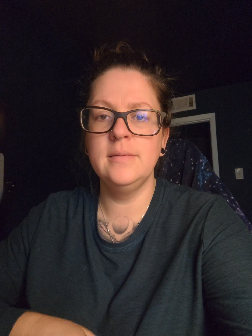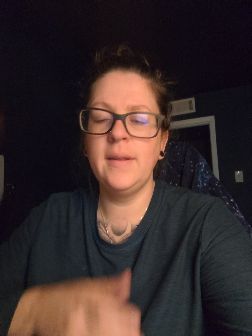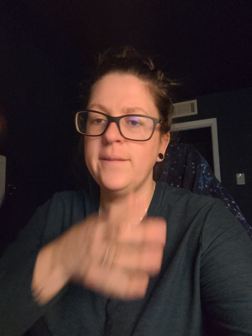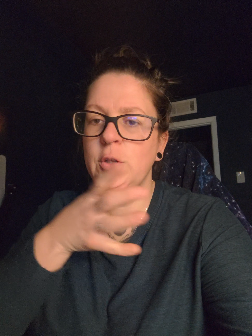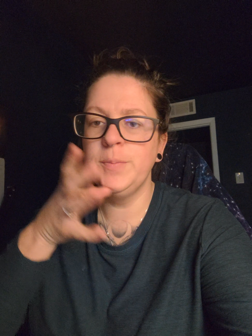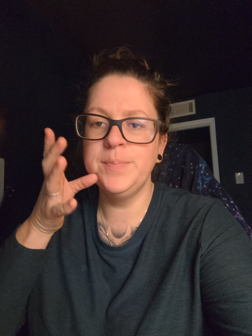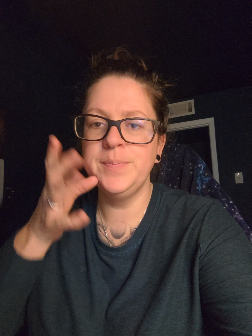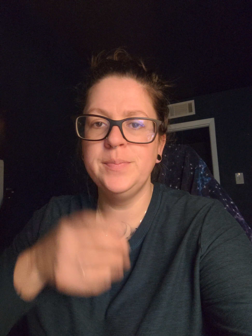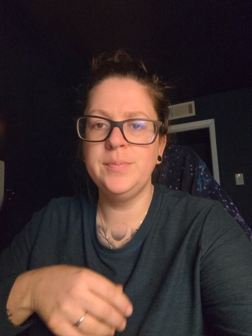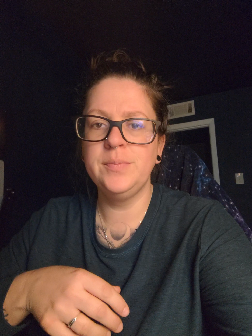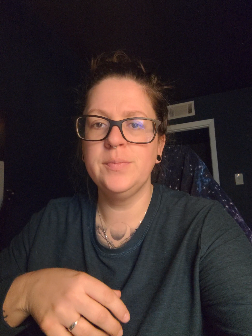farm